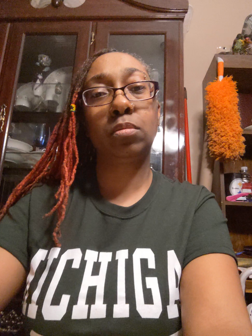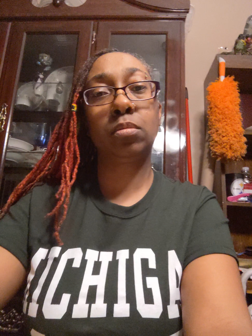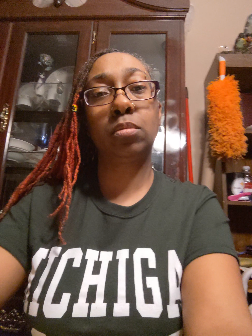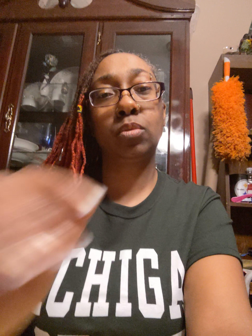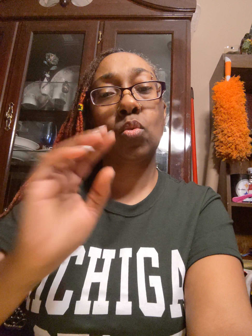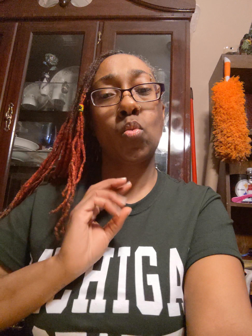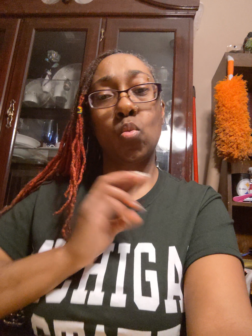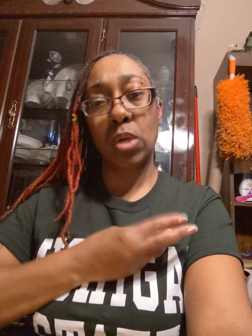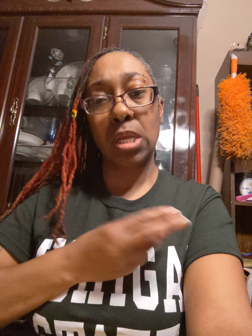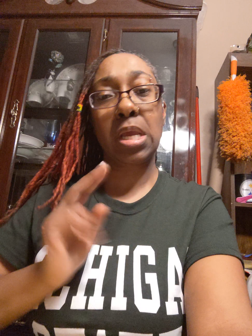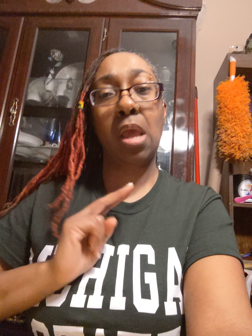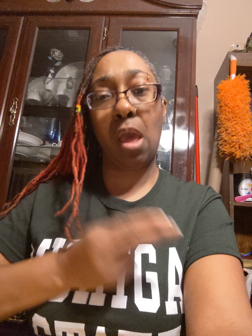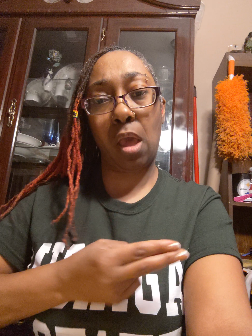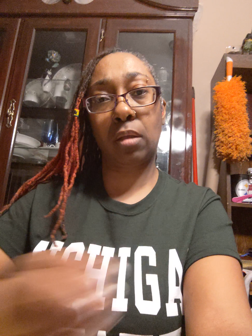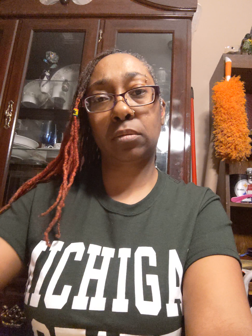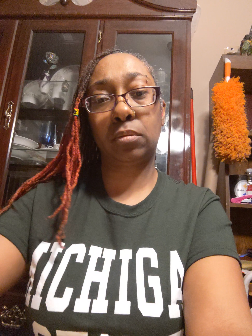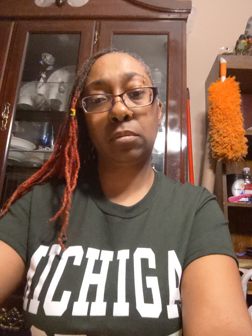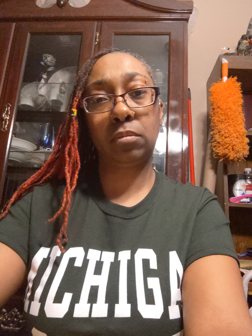we